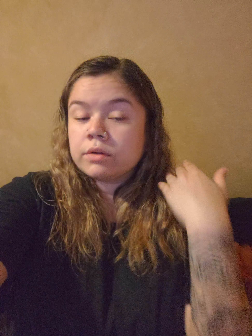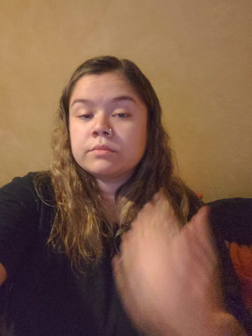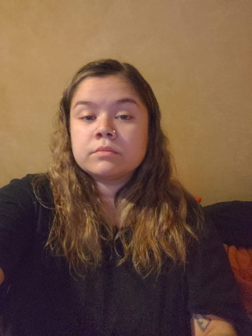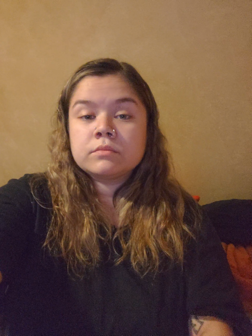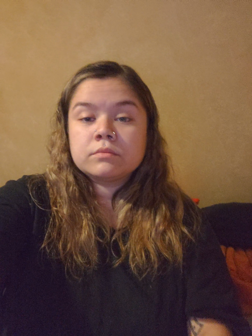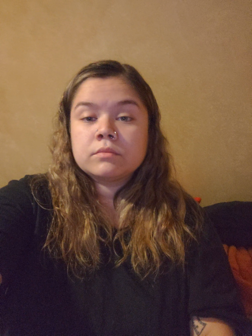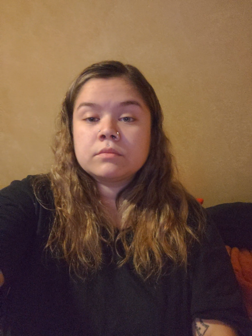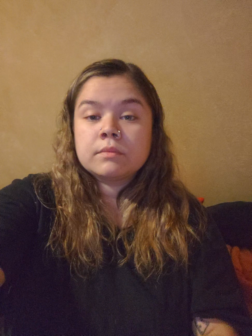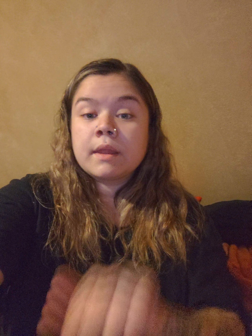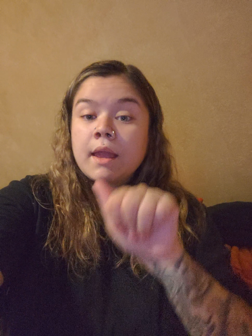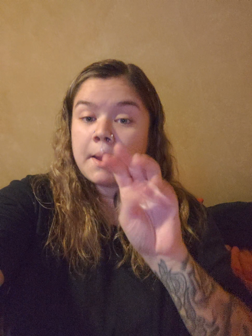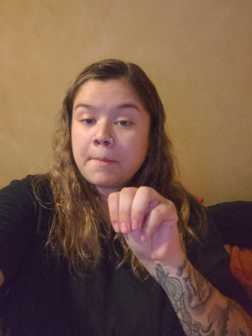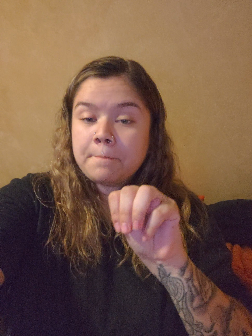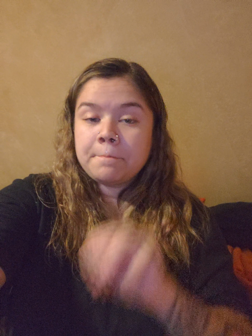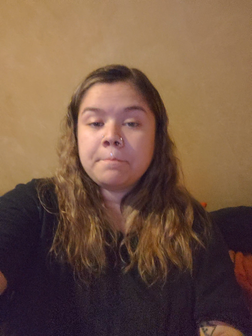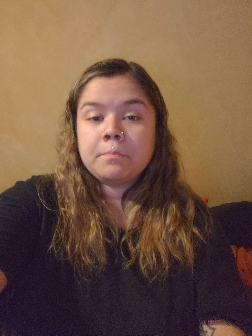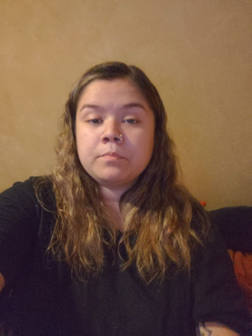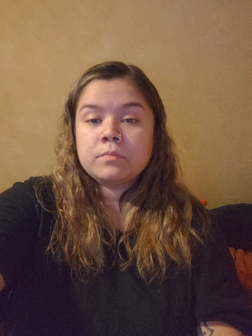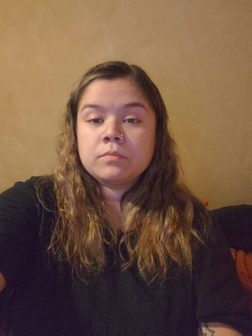am